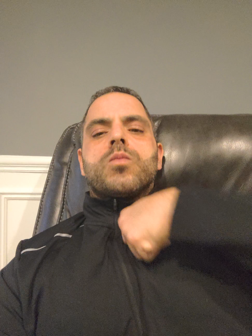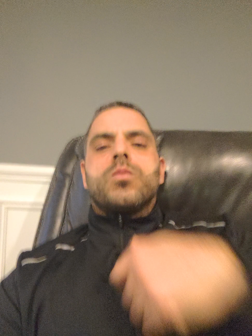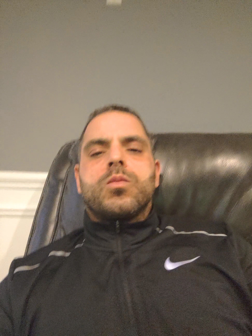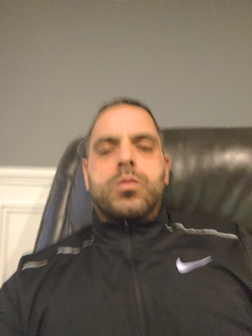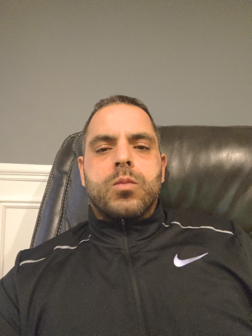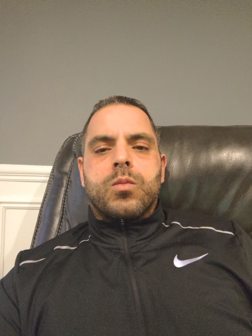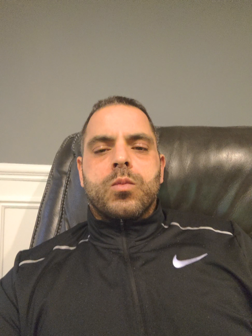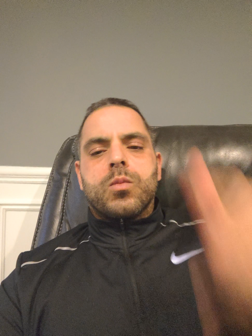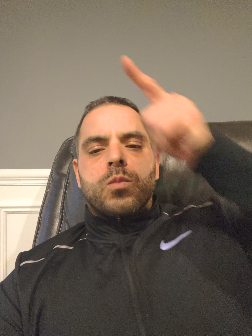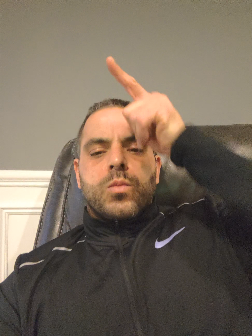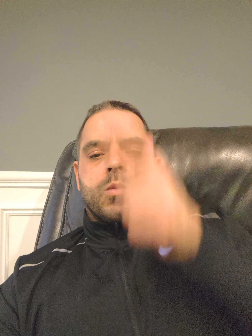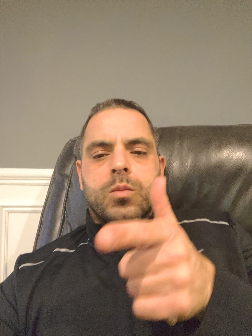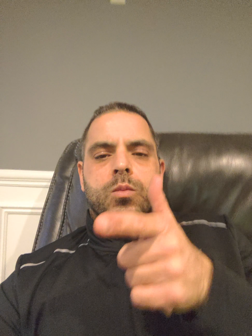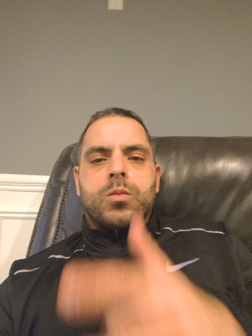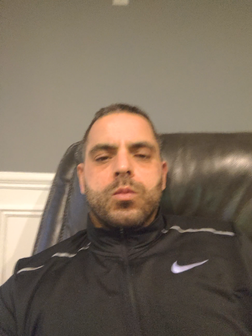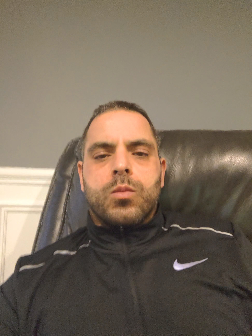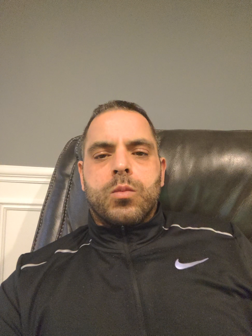brother